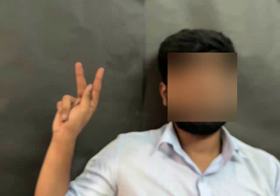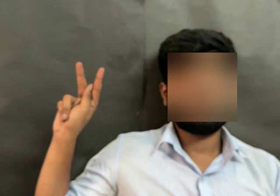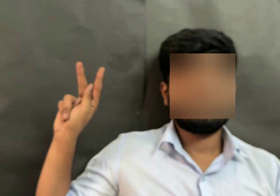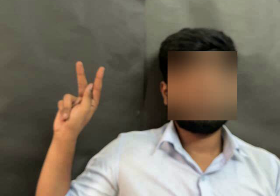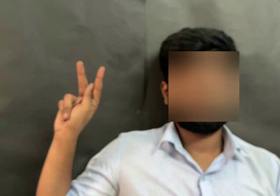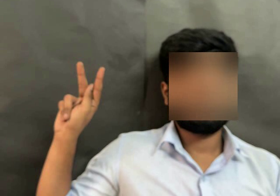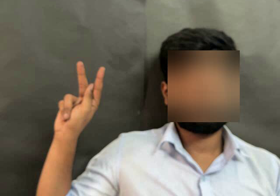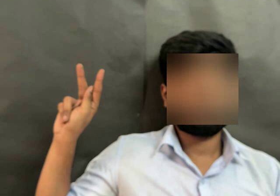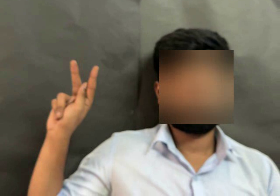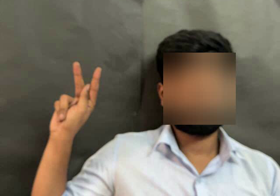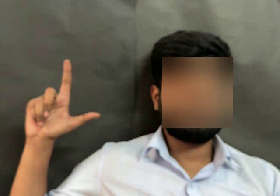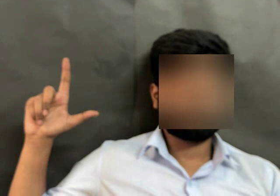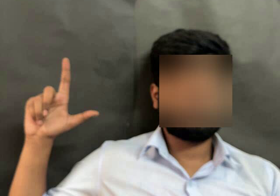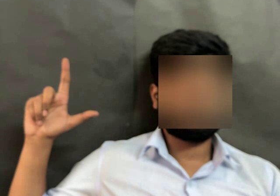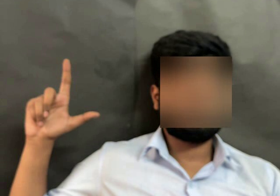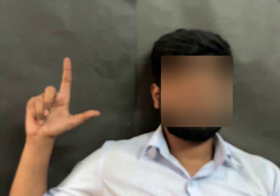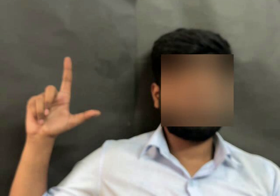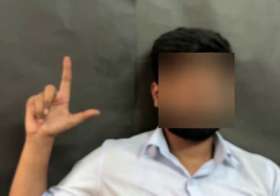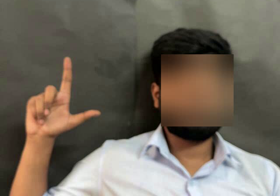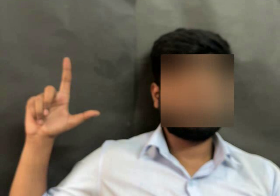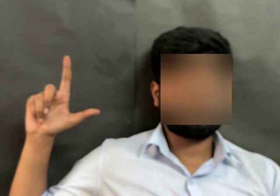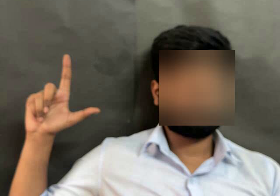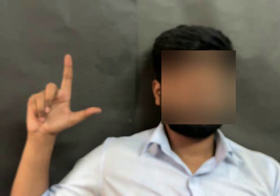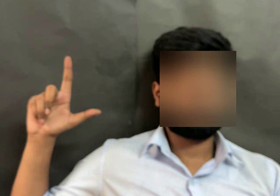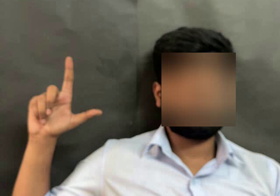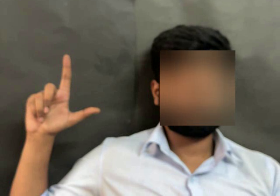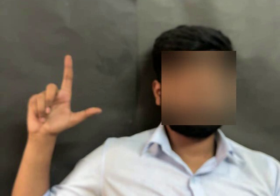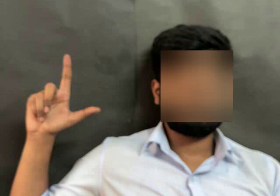L